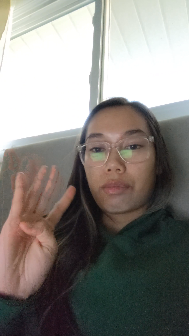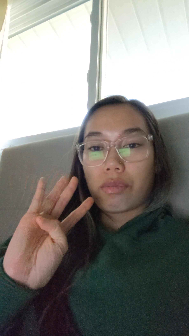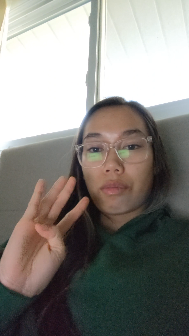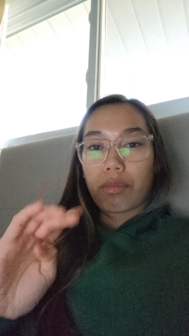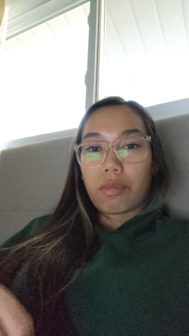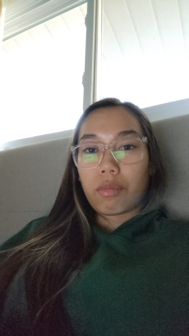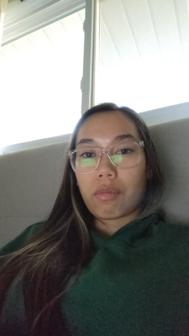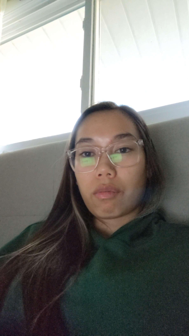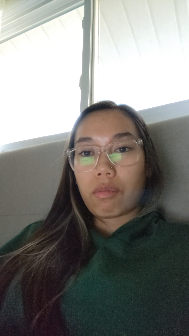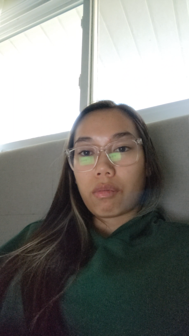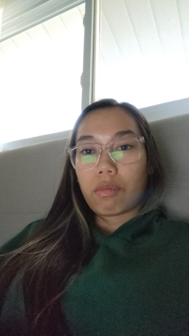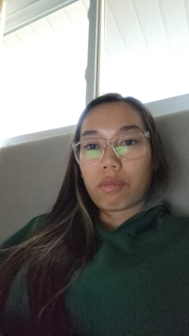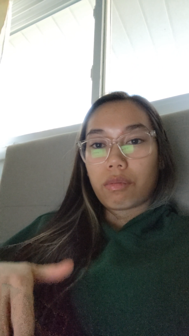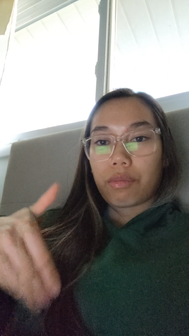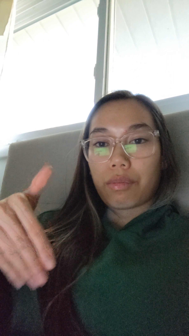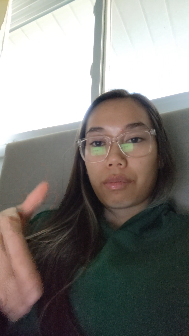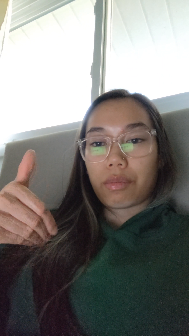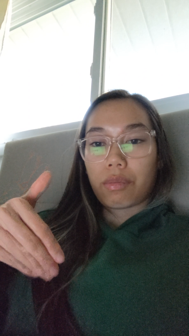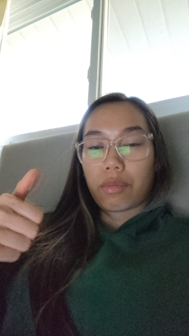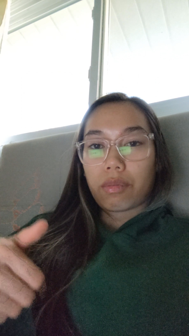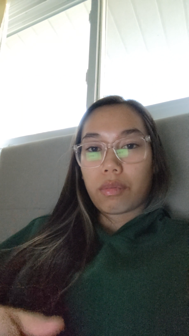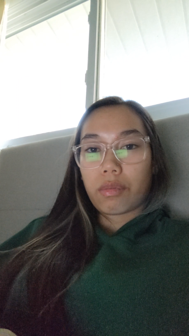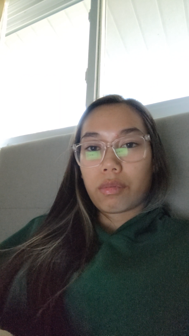pants